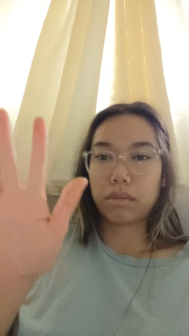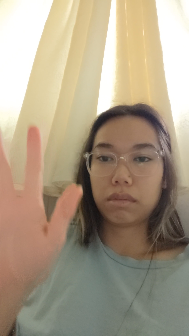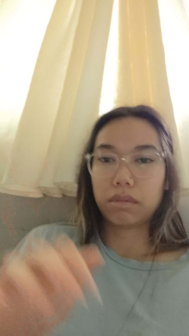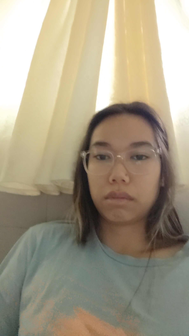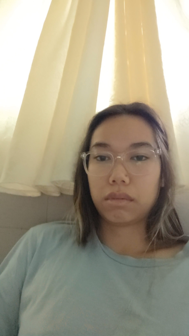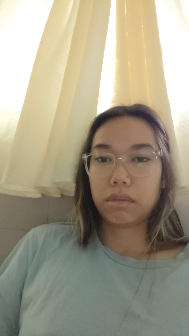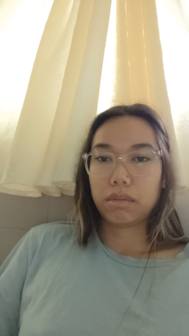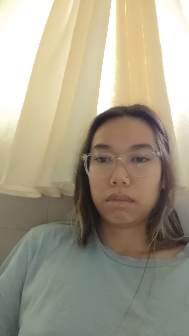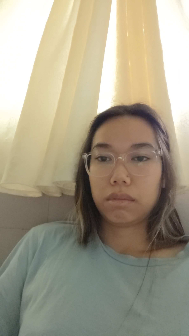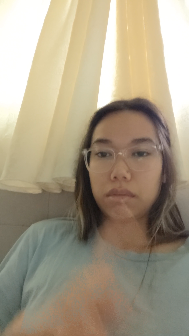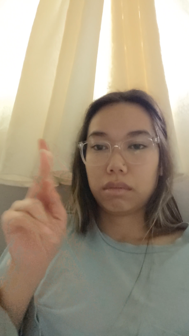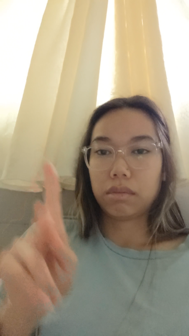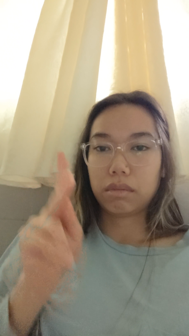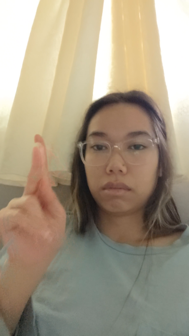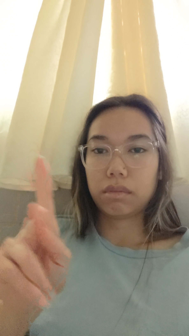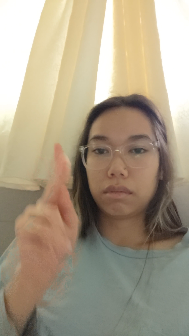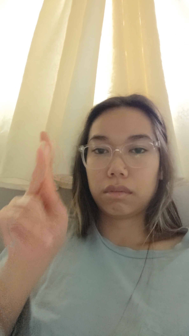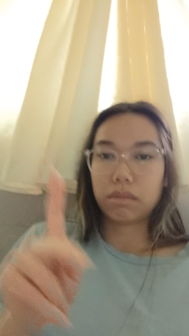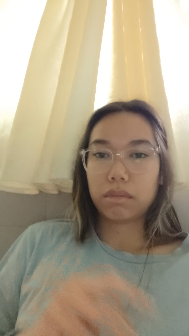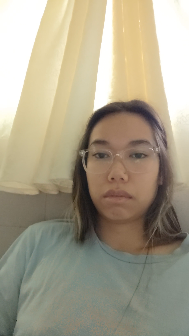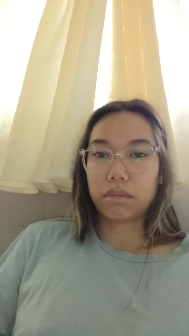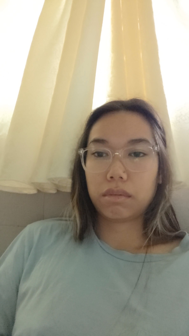people